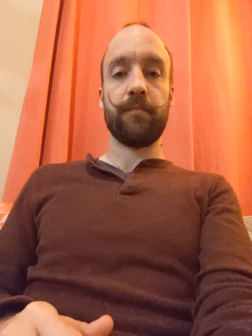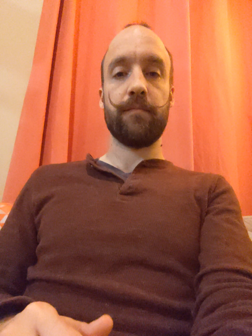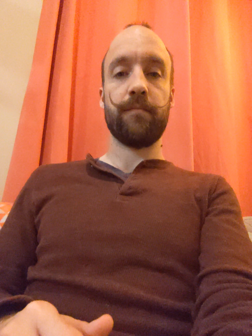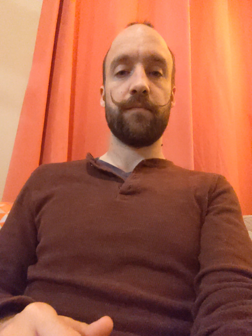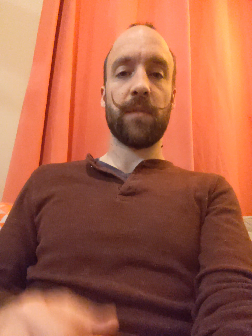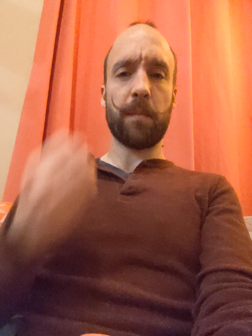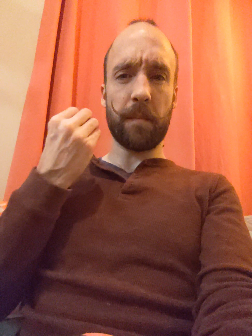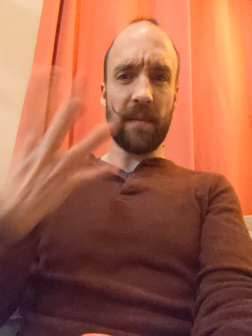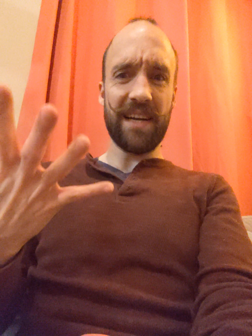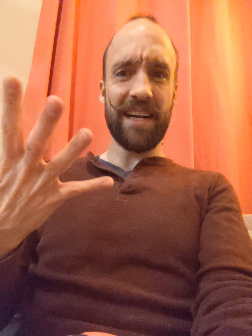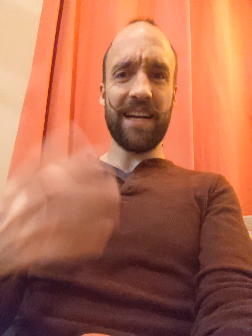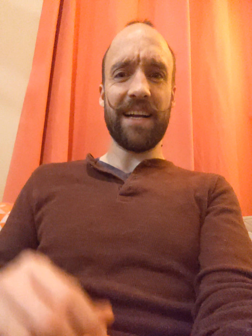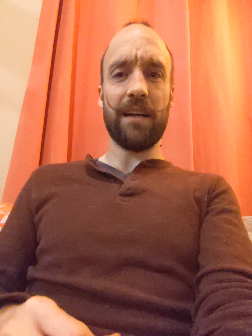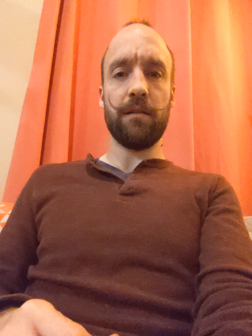many